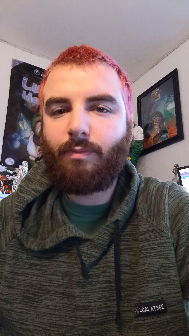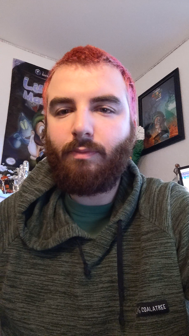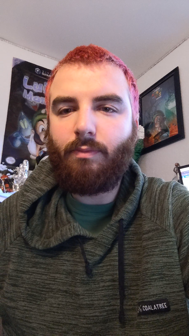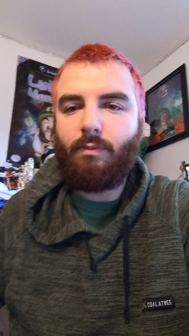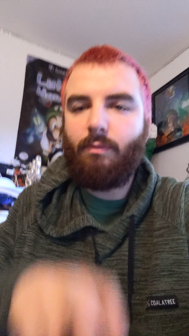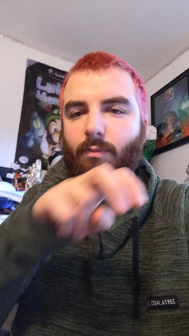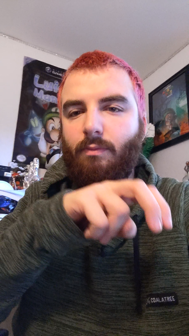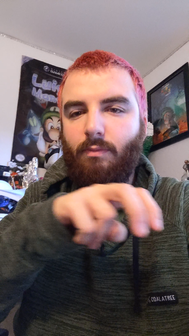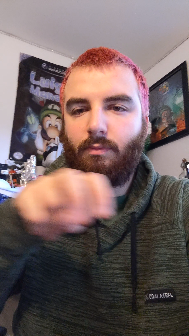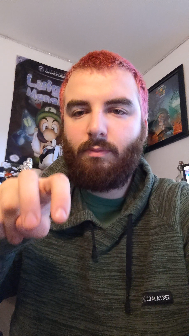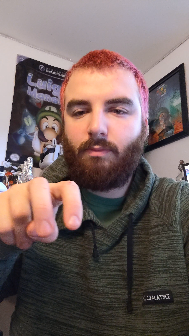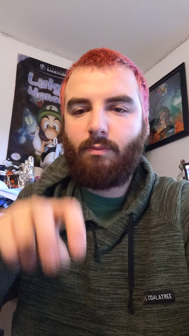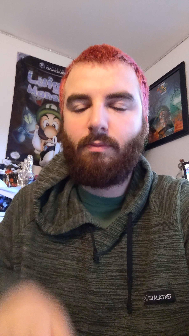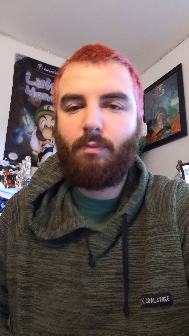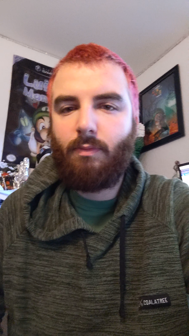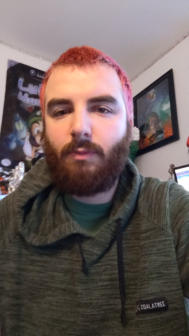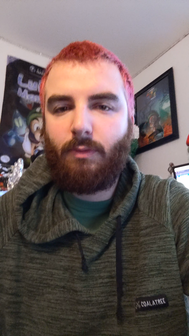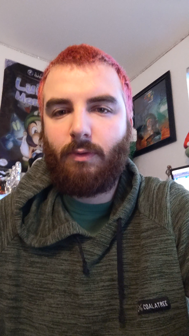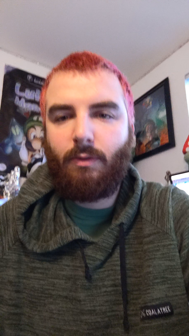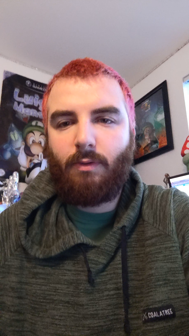bench